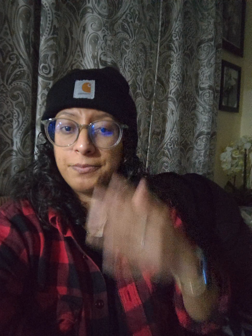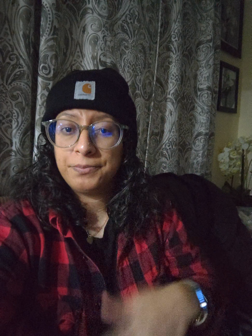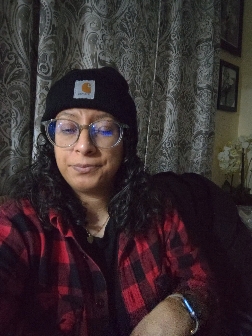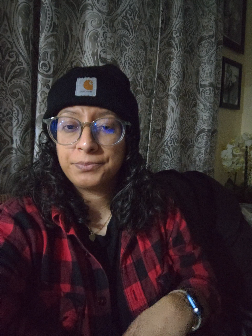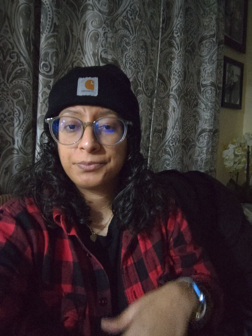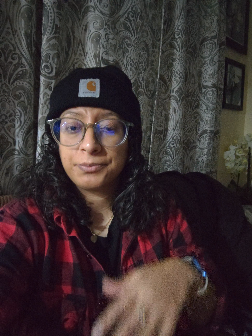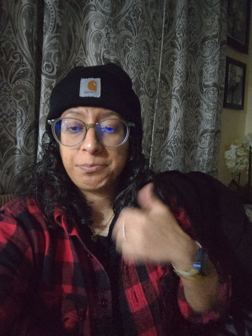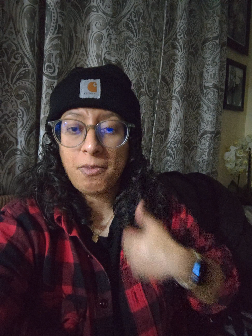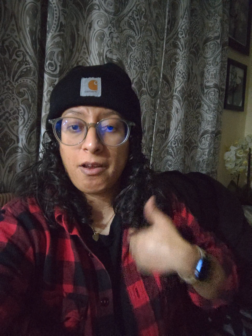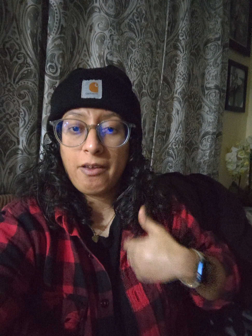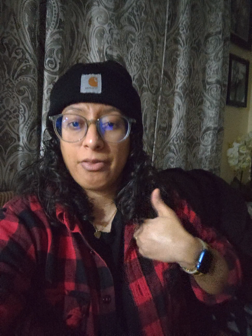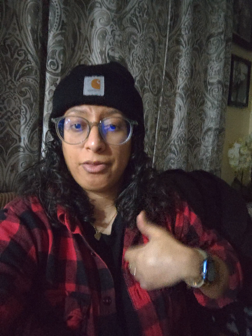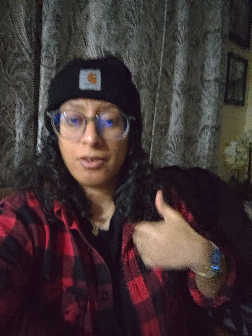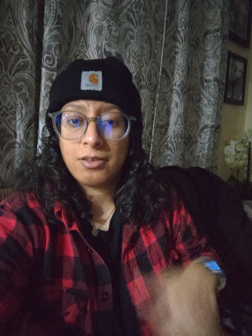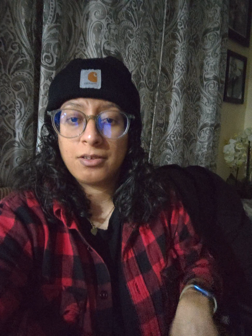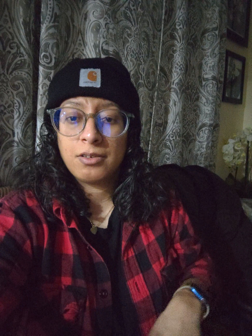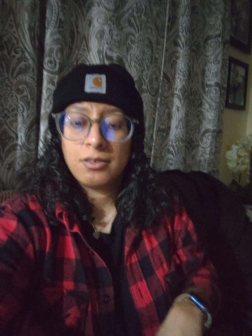bath